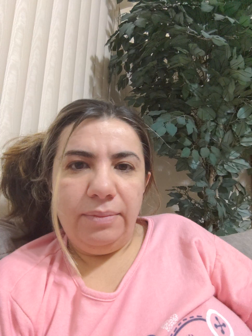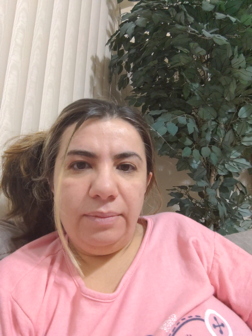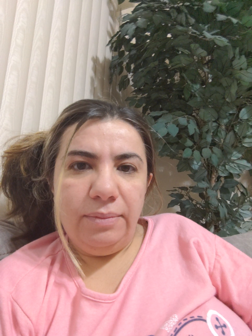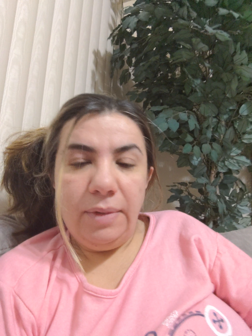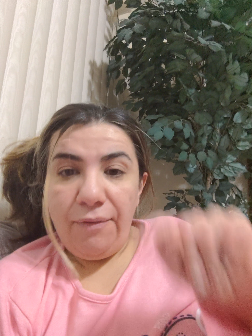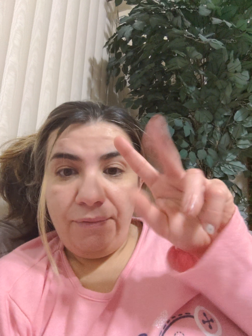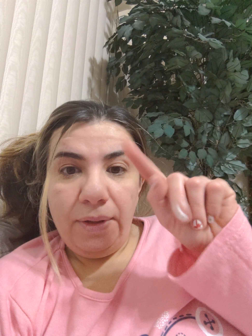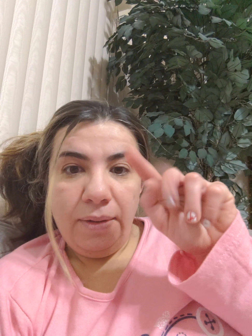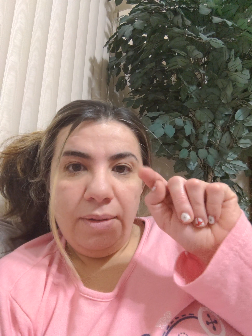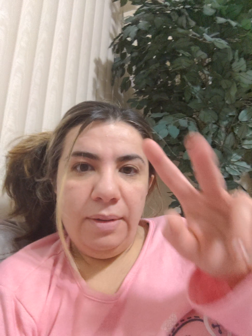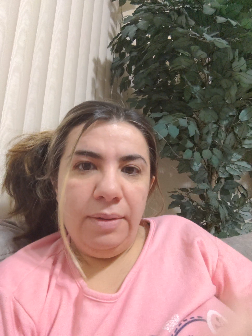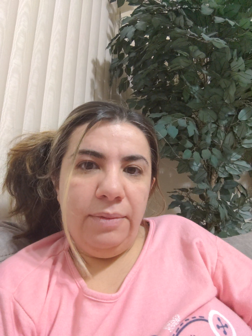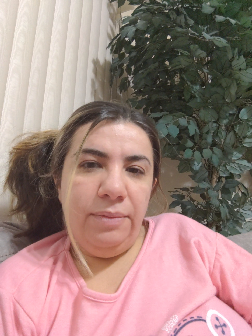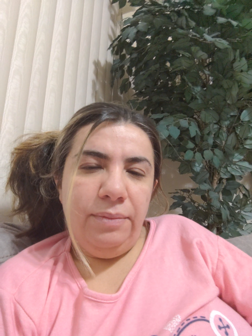TV